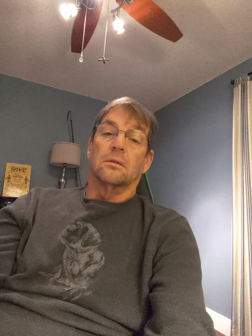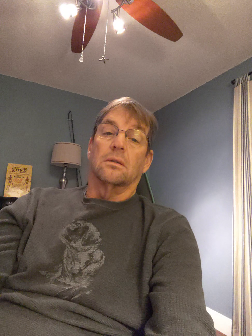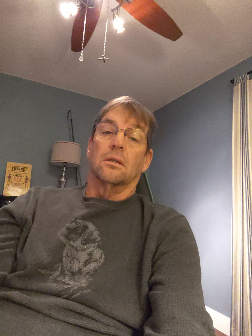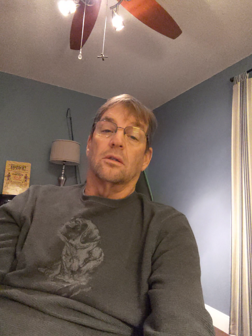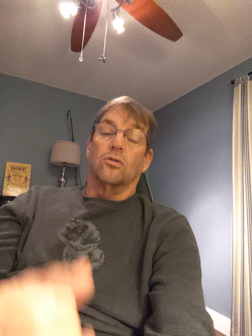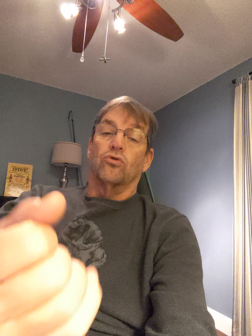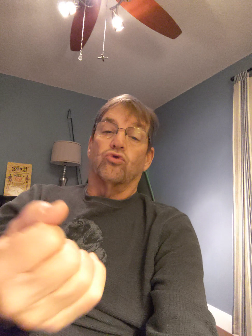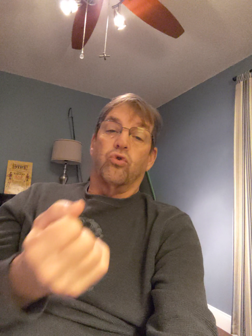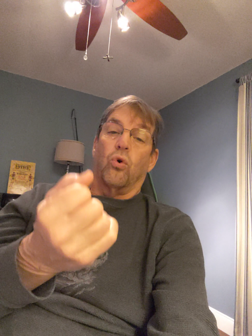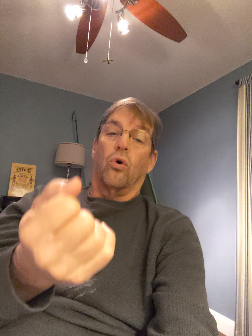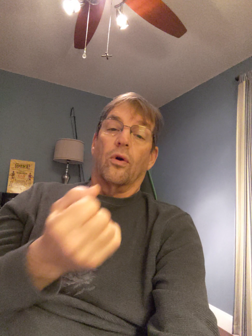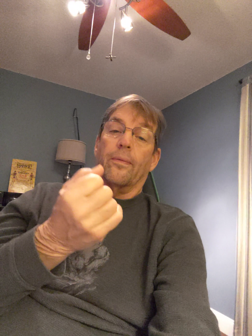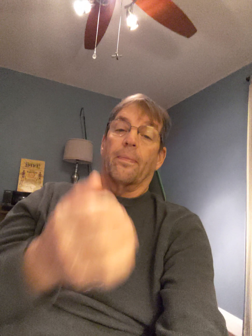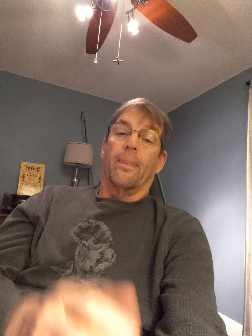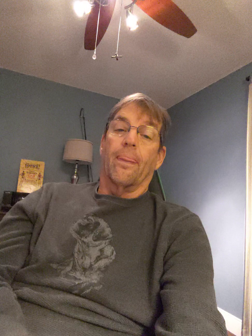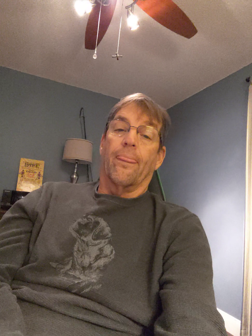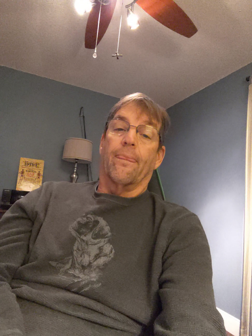drawer